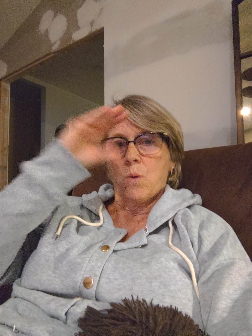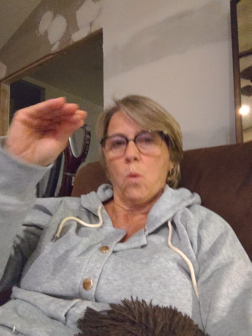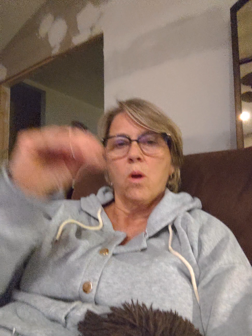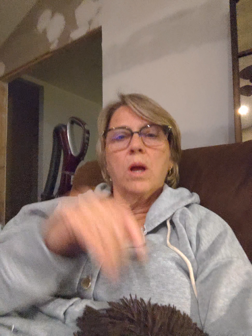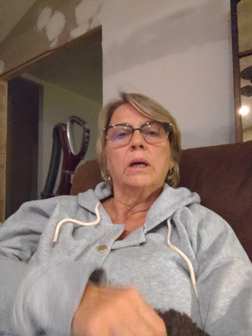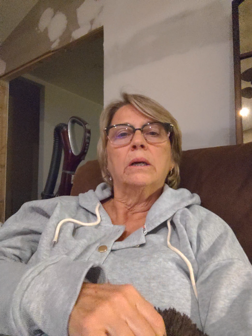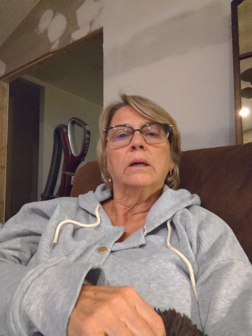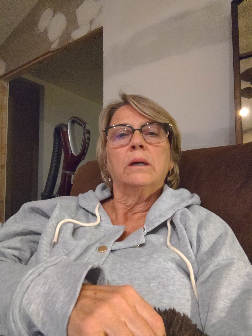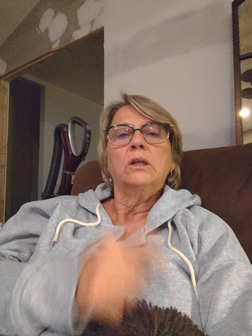boy